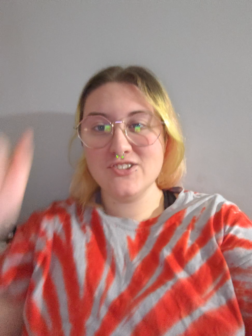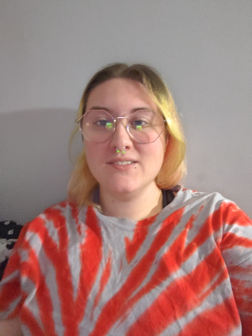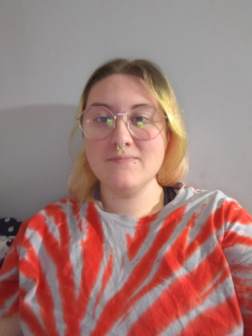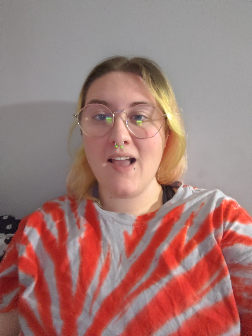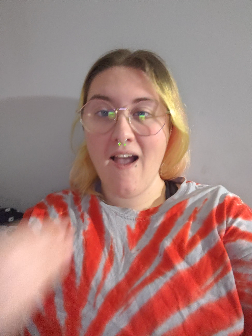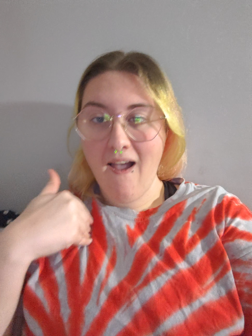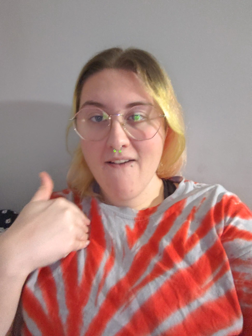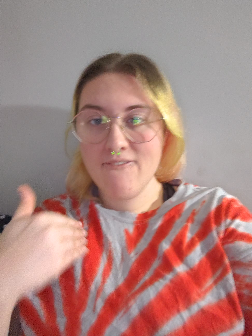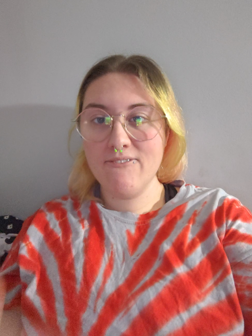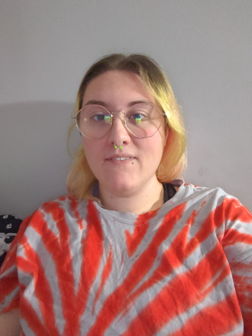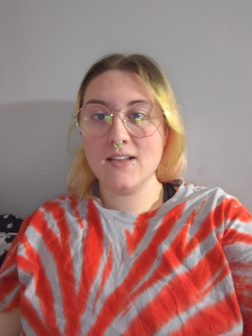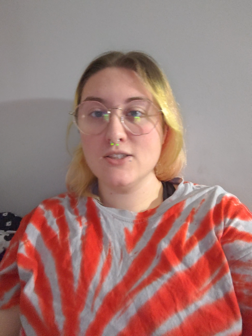have